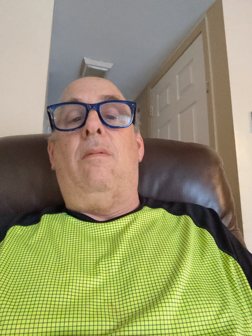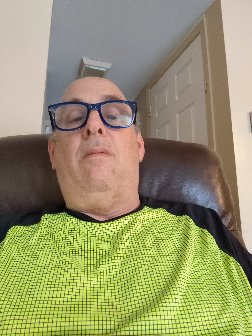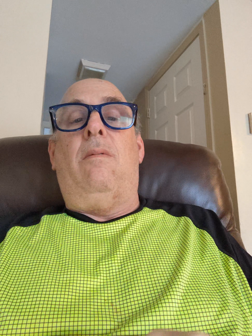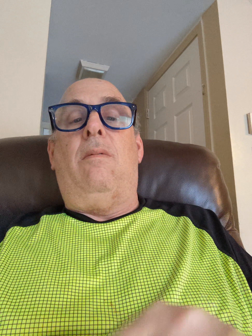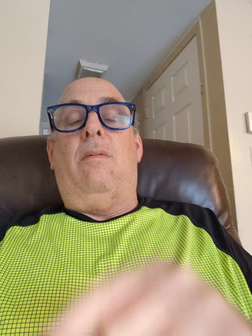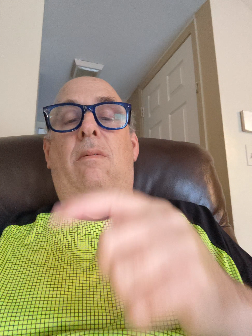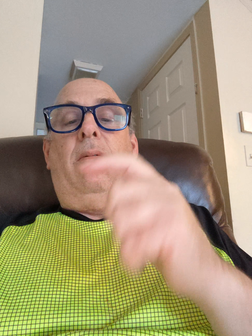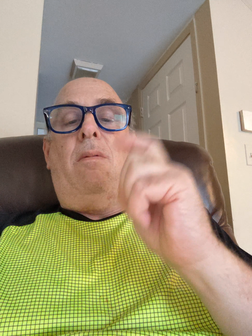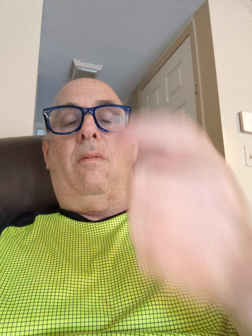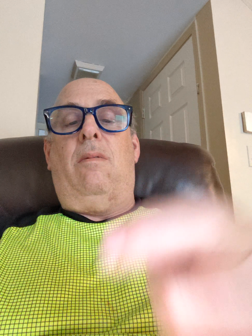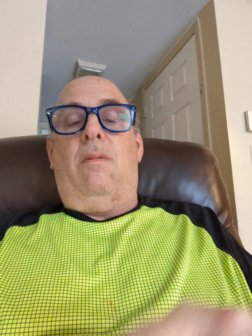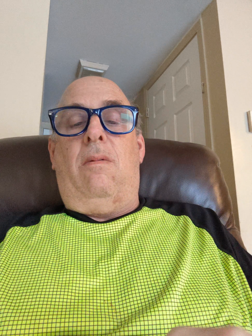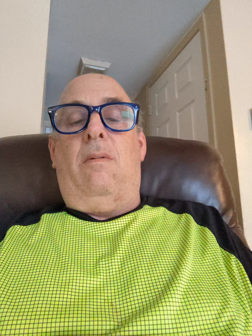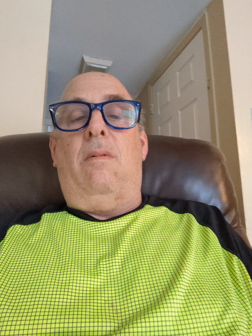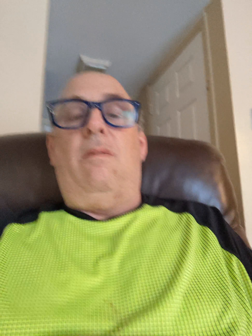gift